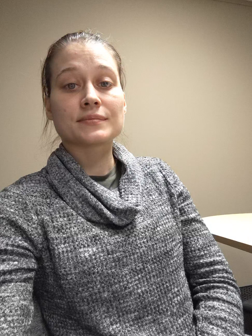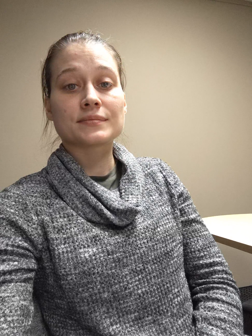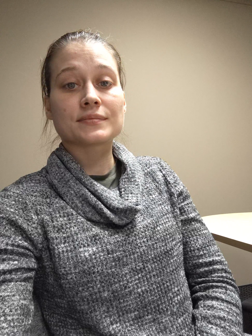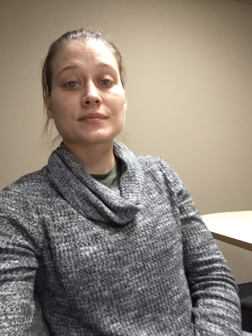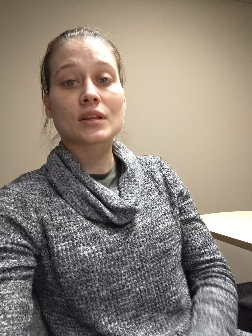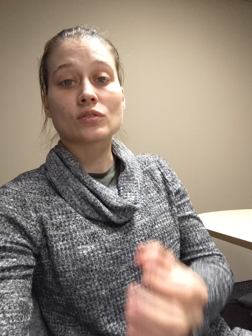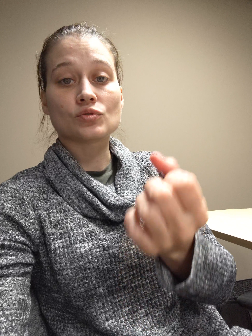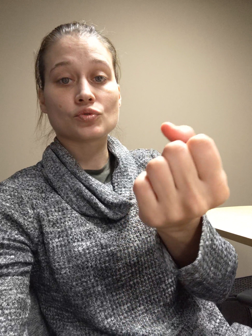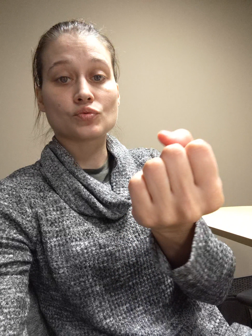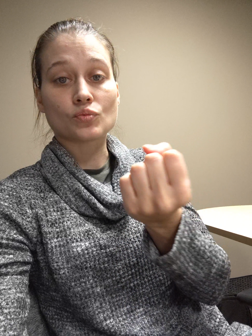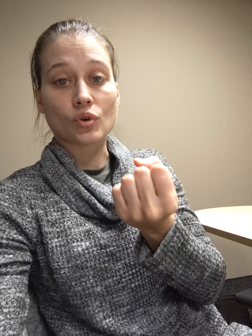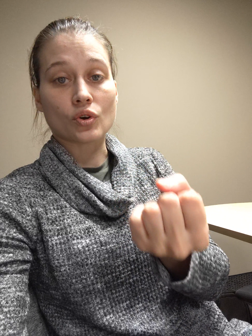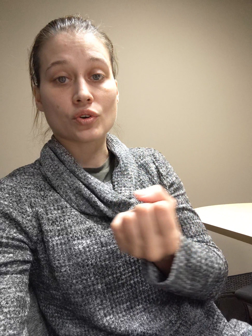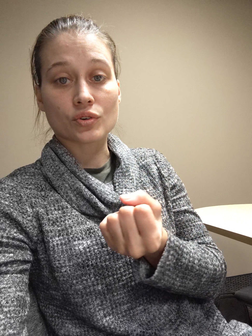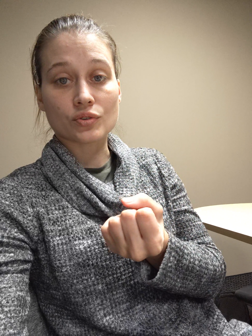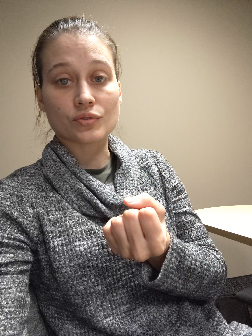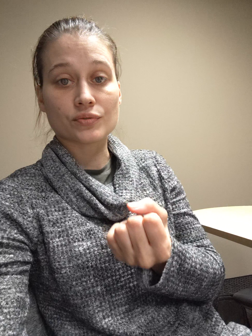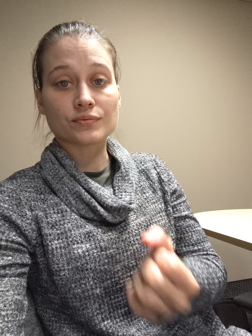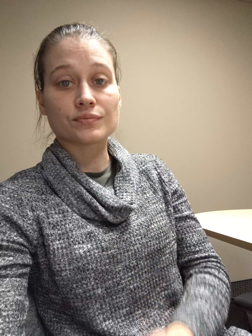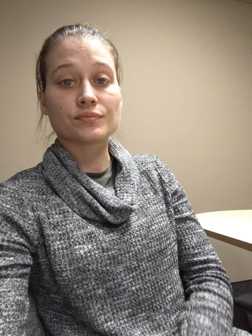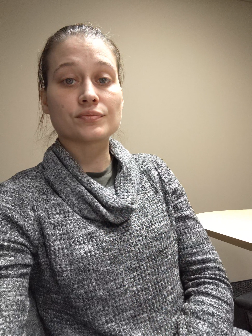drawer